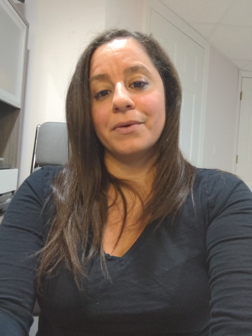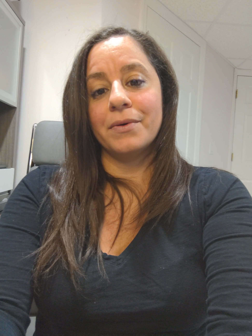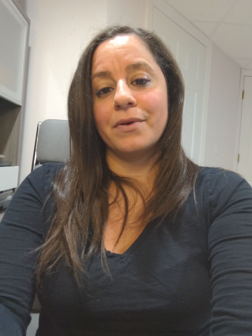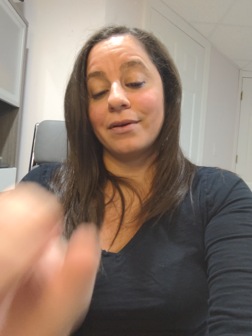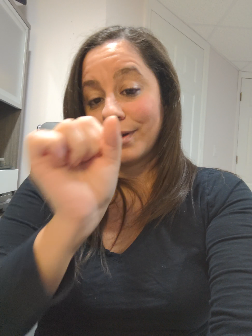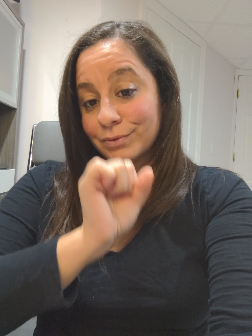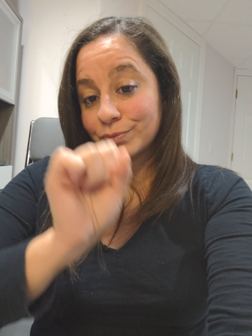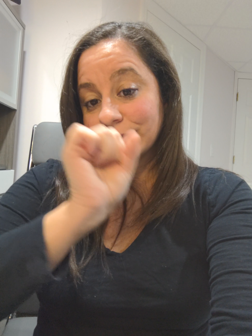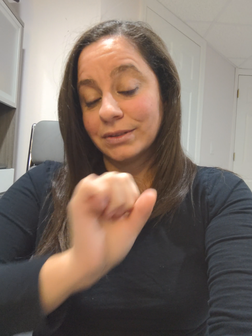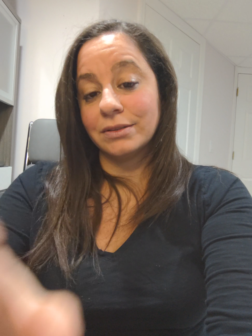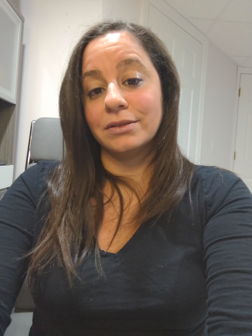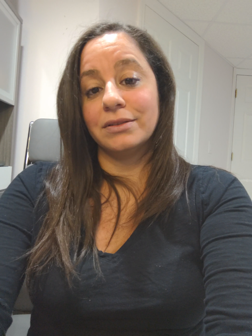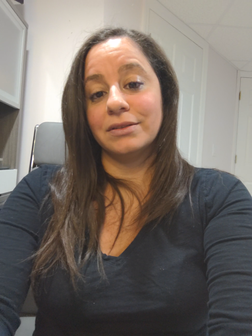ice cream